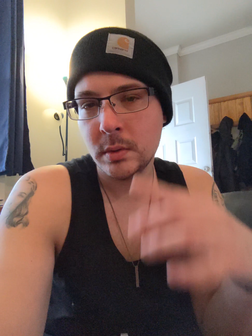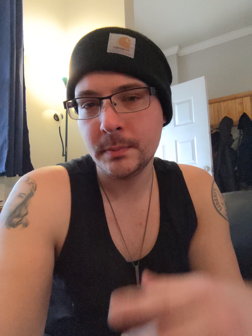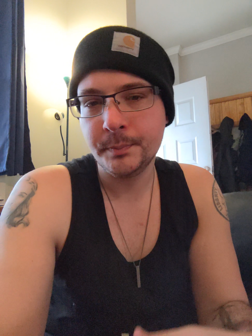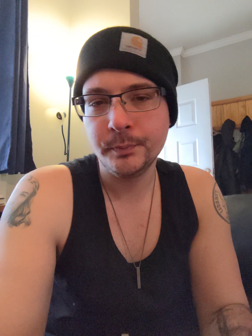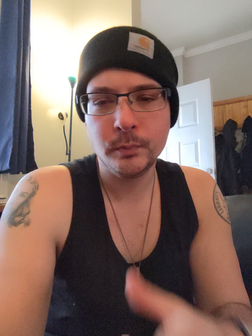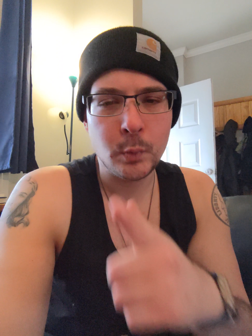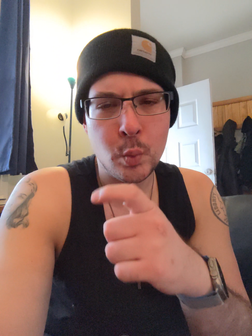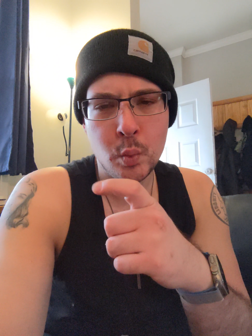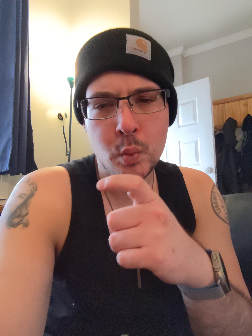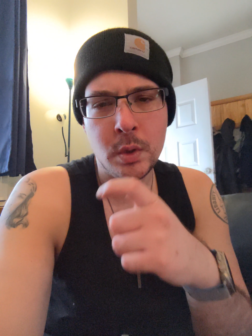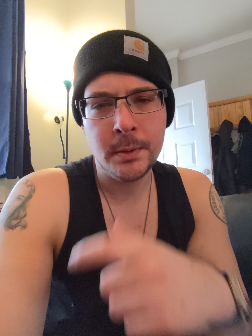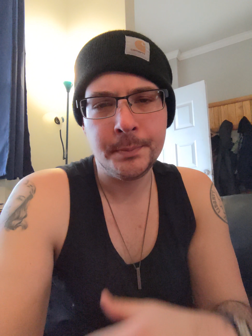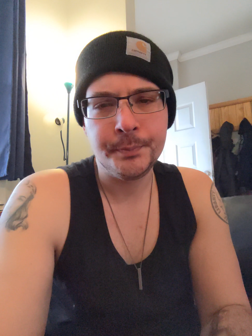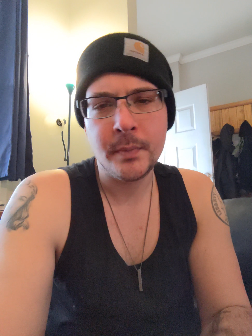who